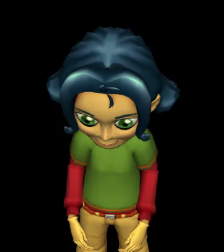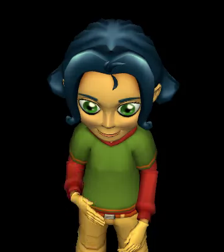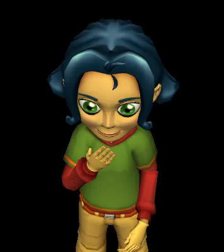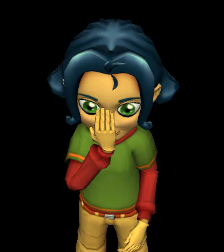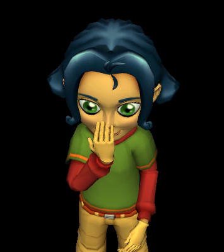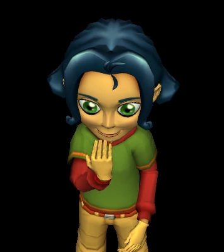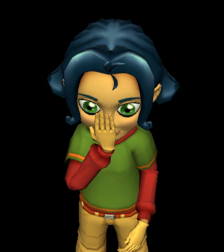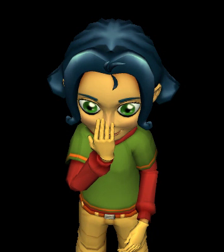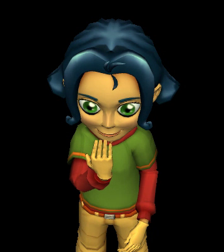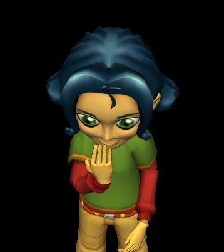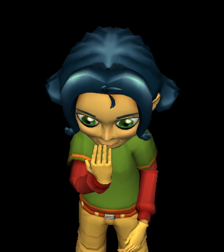فبراير